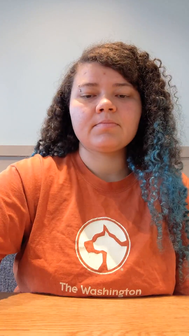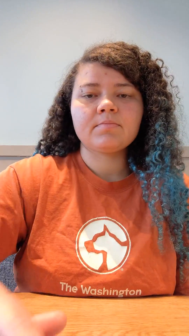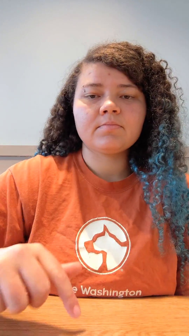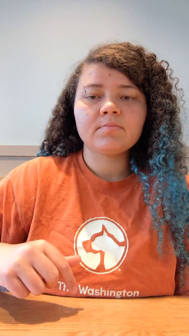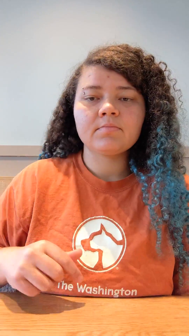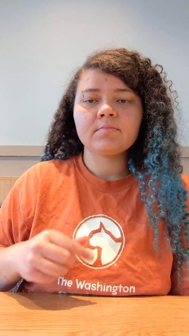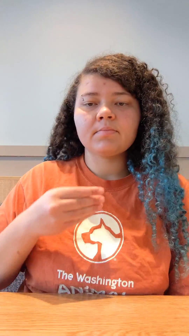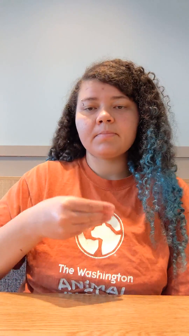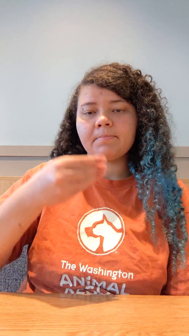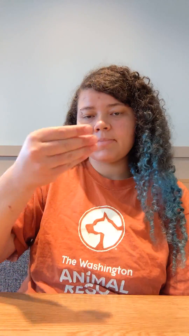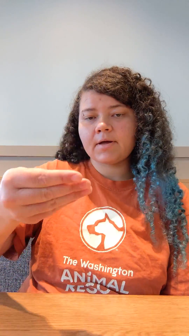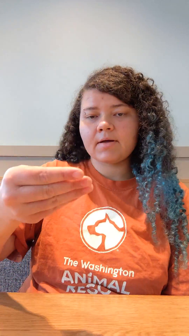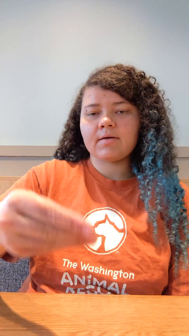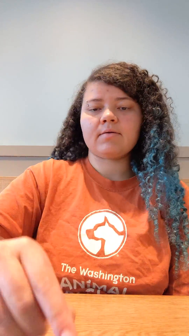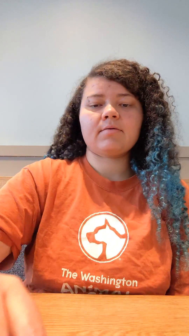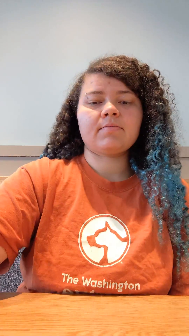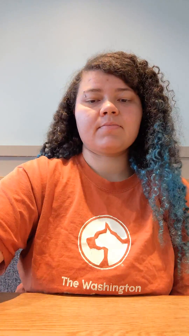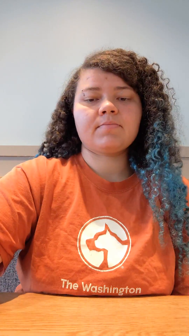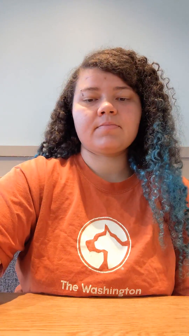buy